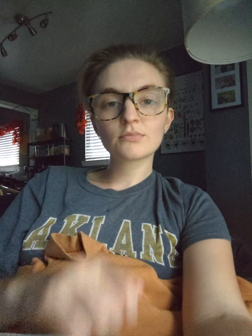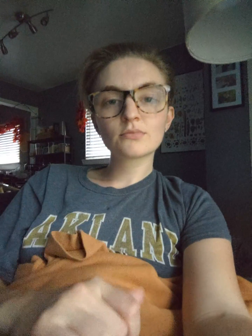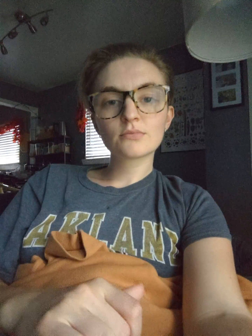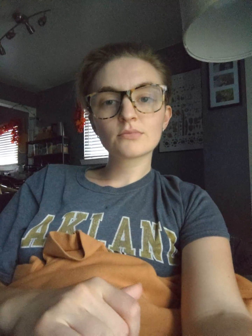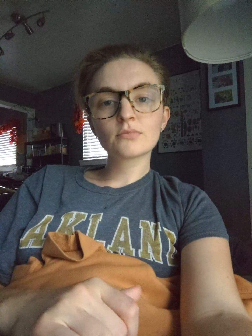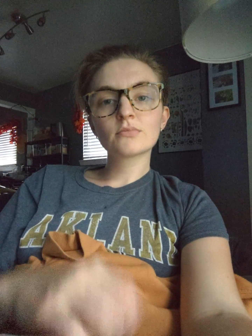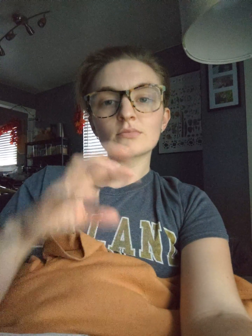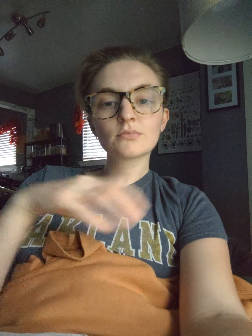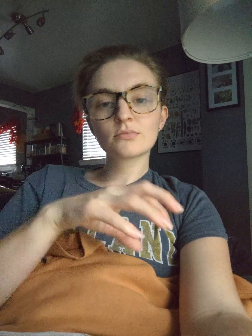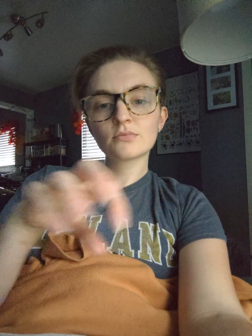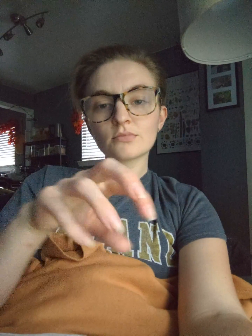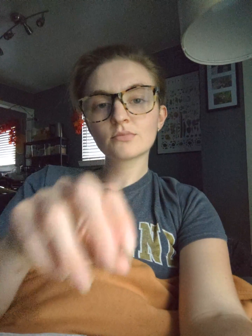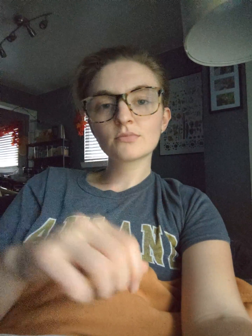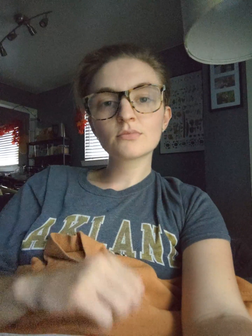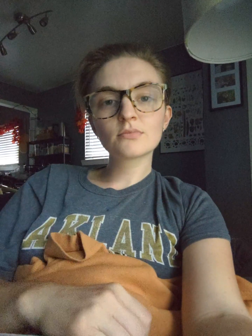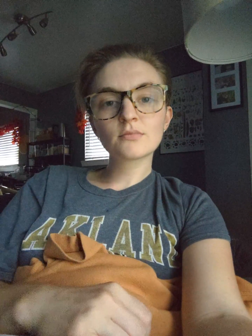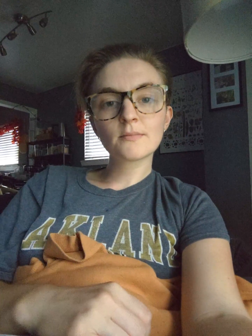block